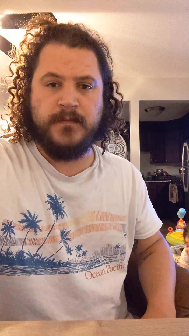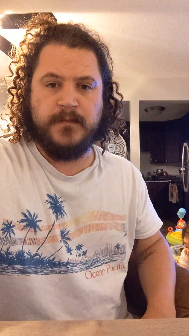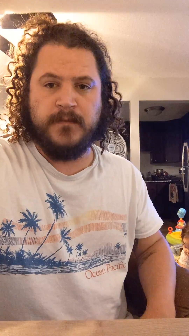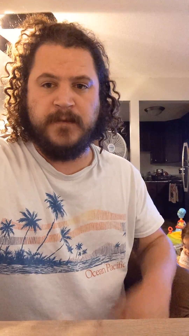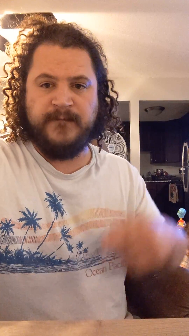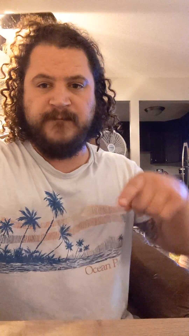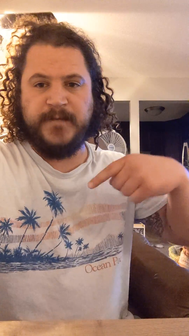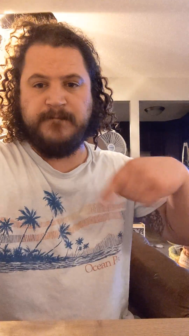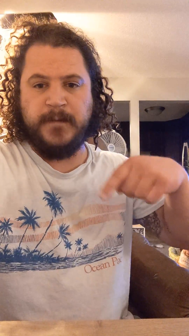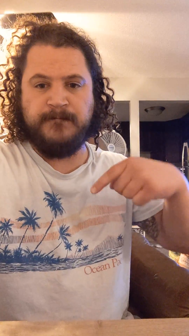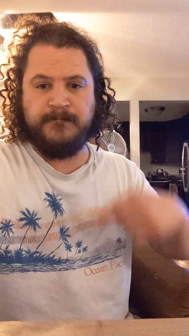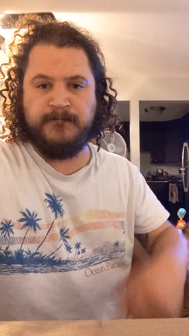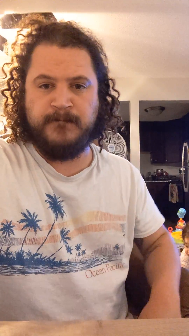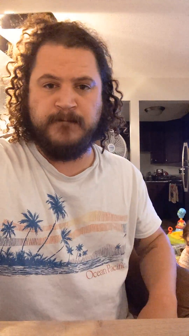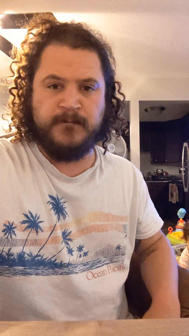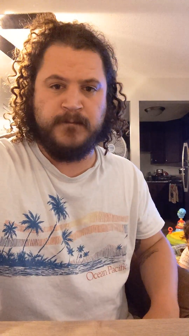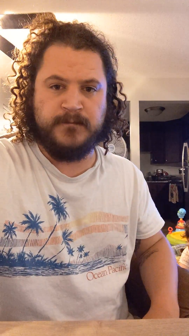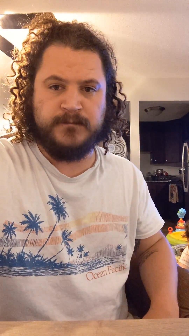flip-flop